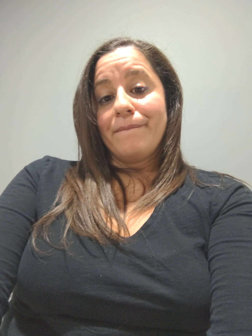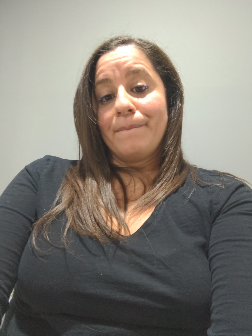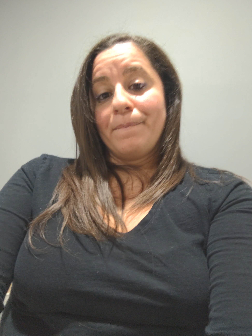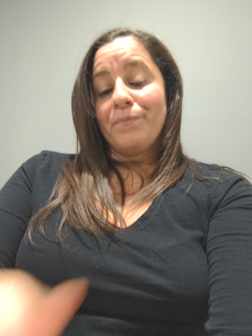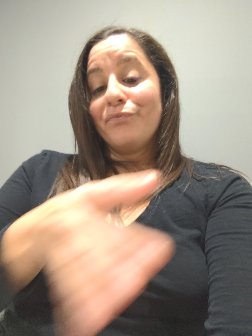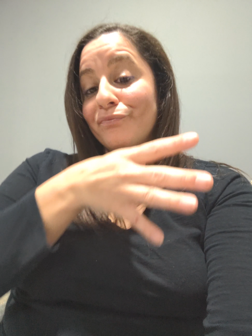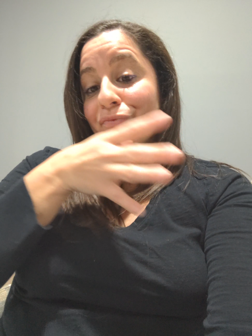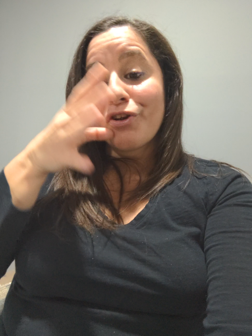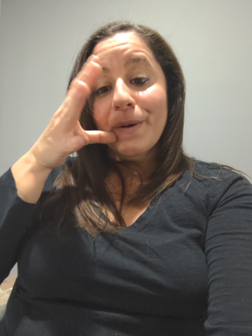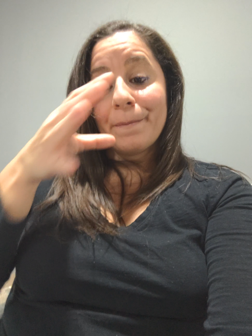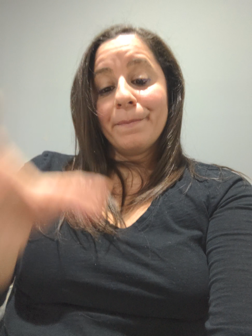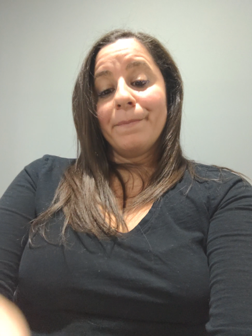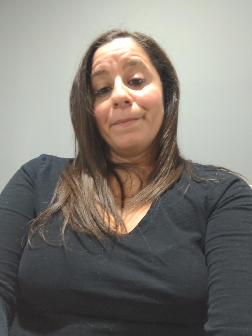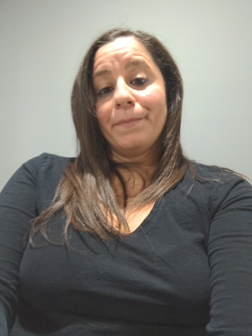farm